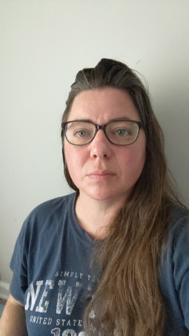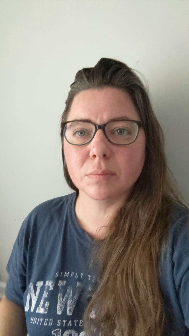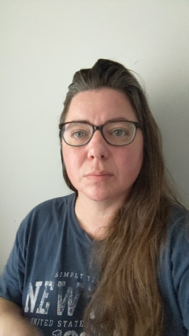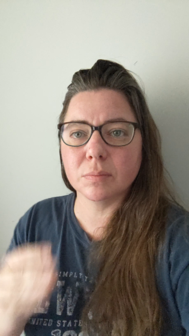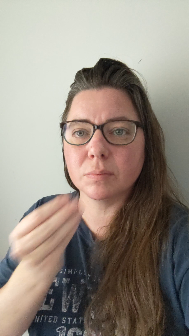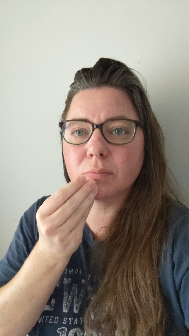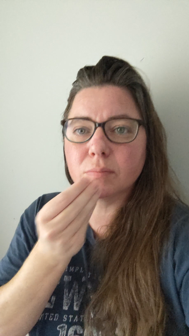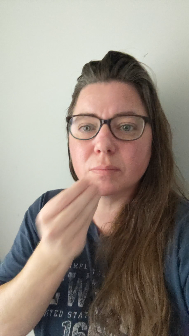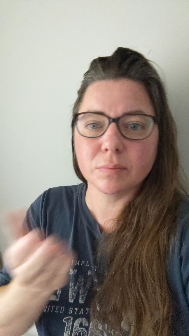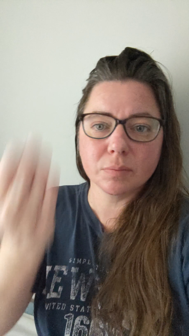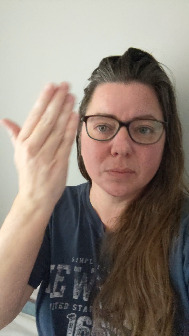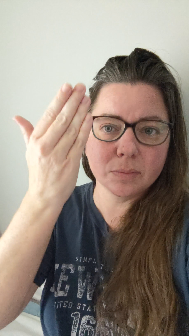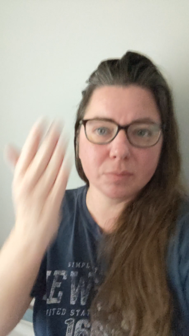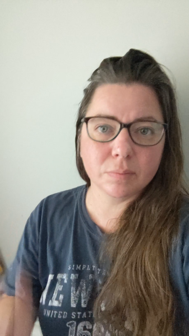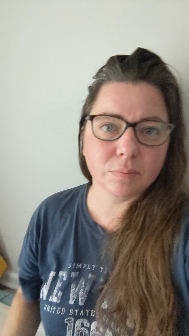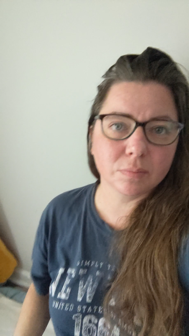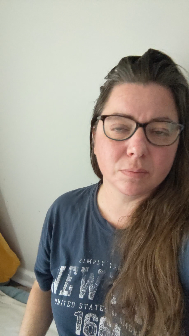breakfast